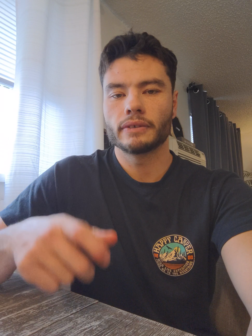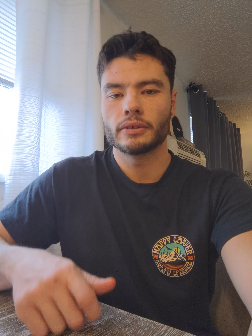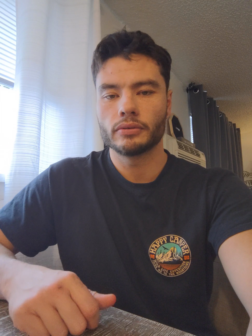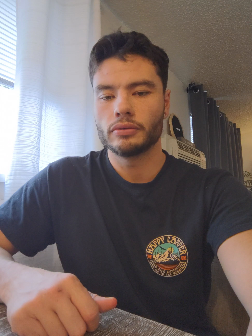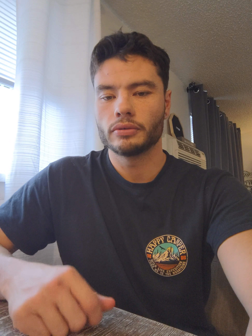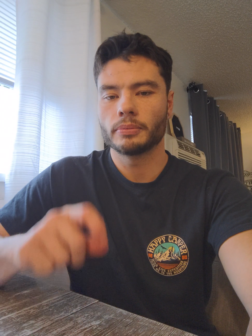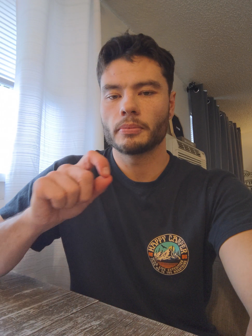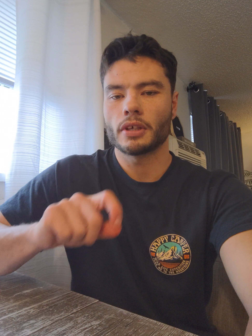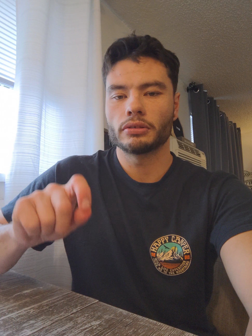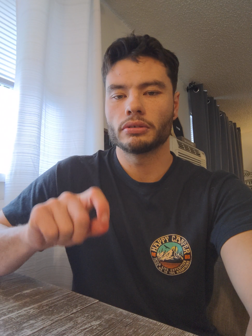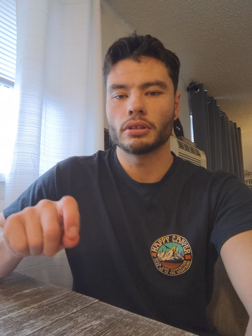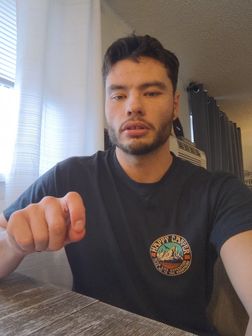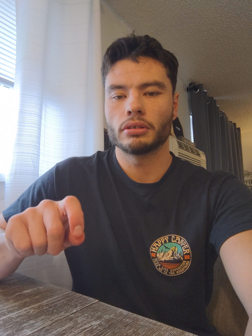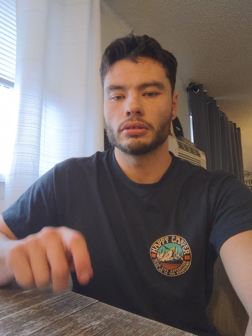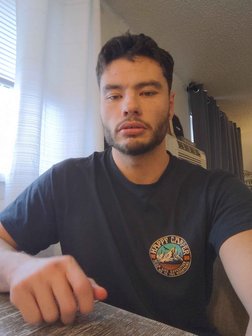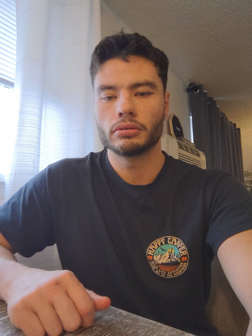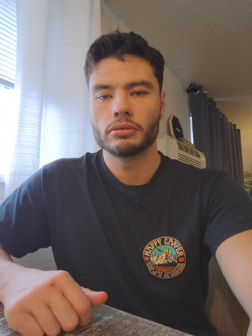pencil